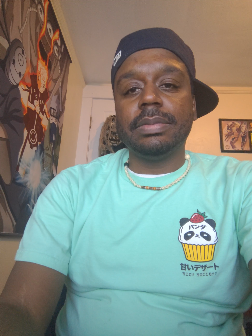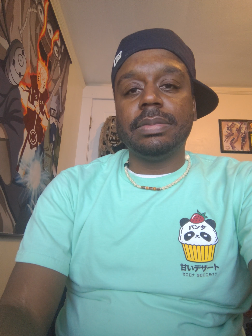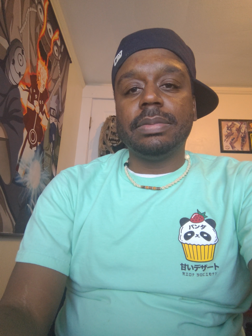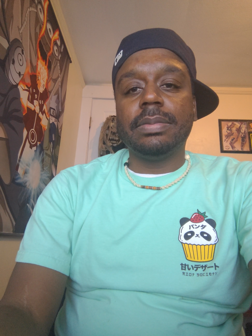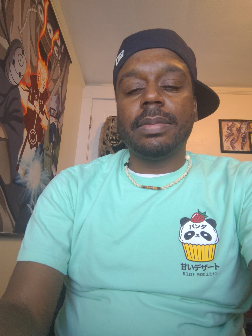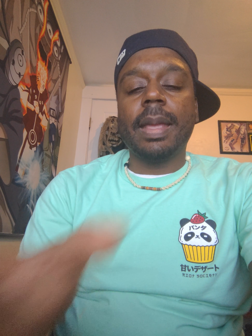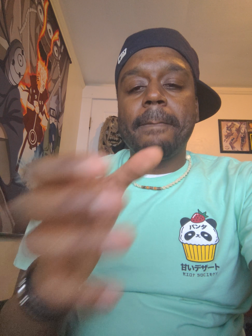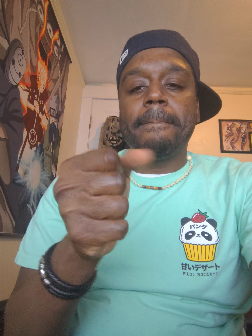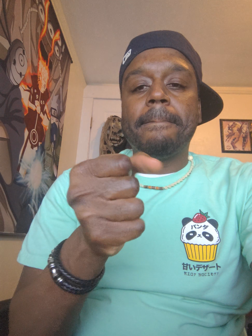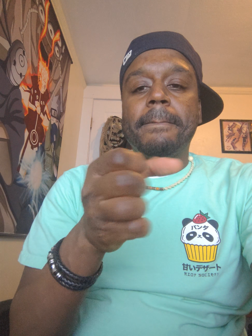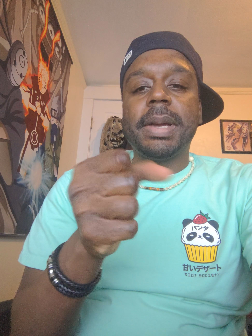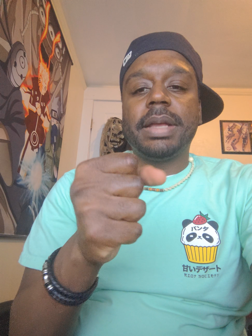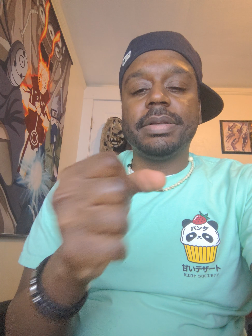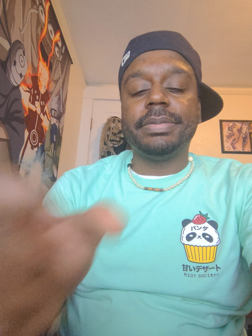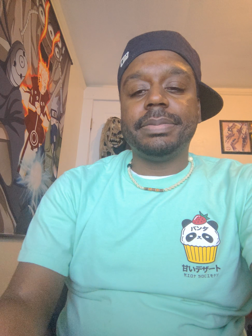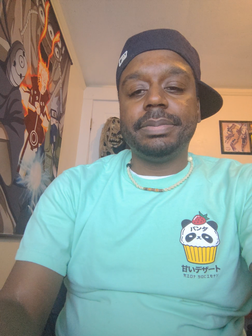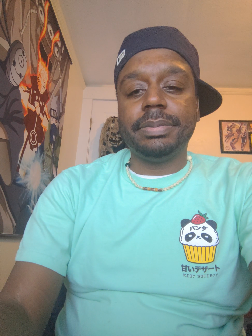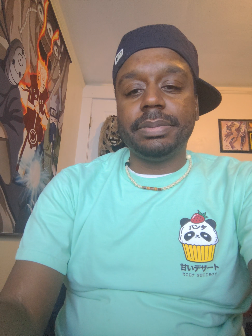milk